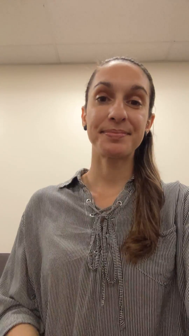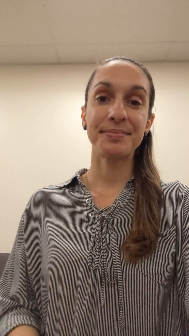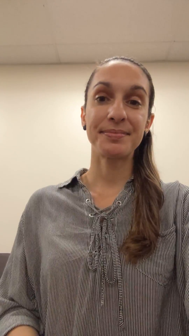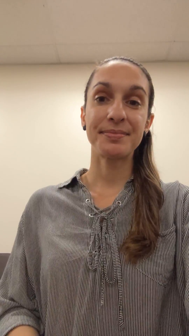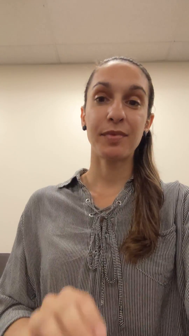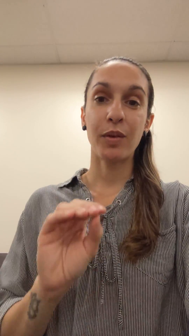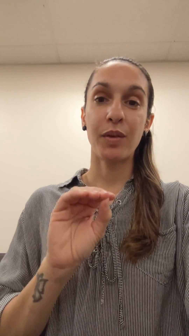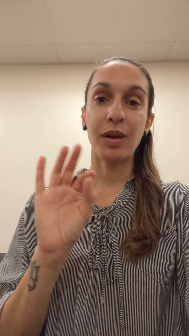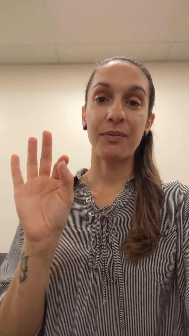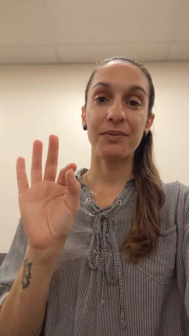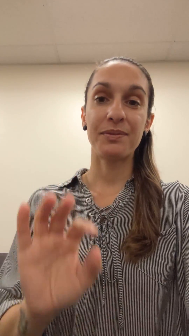off